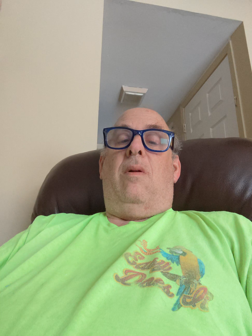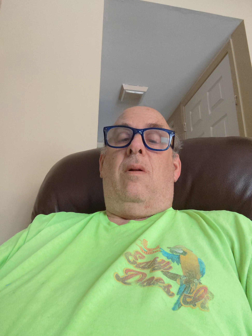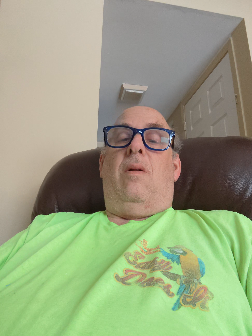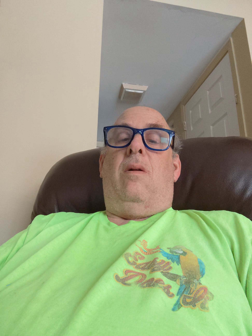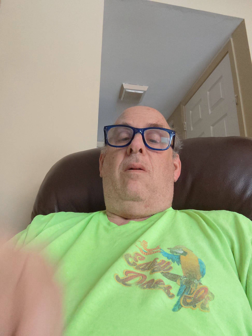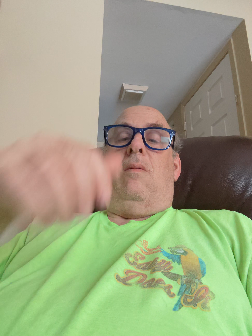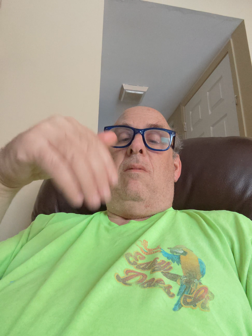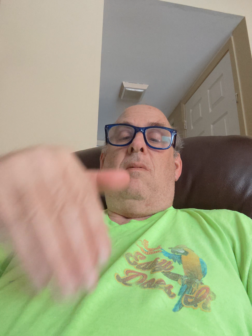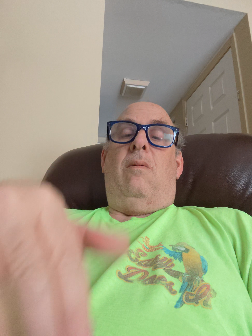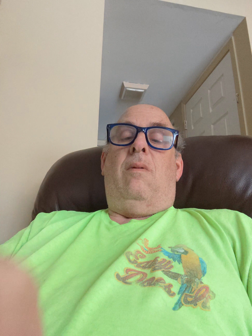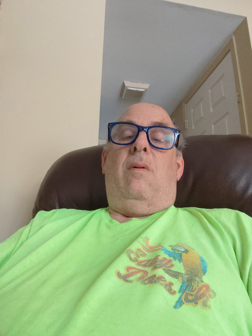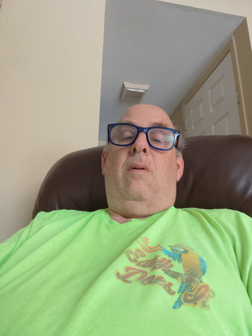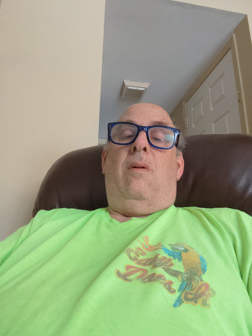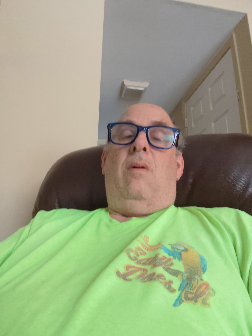night